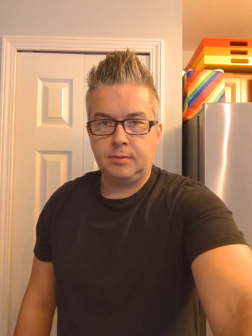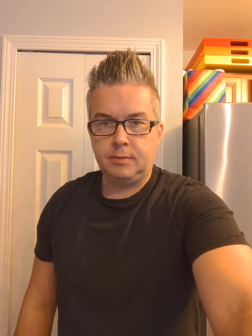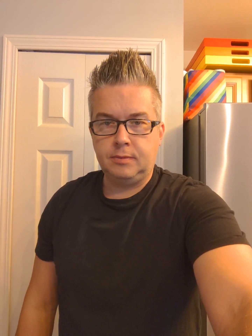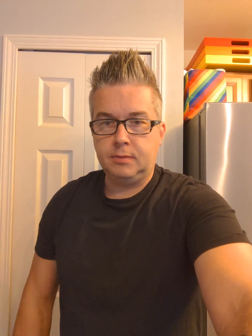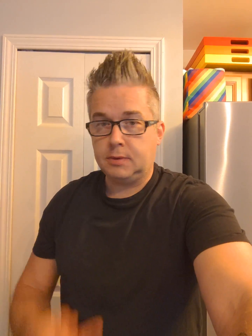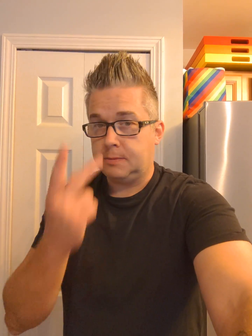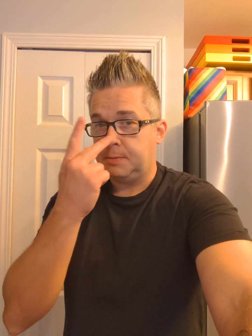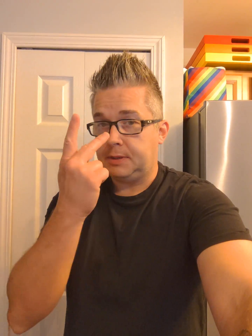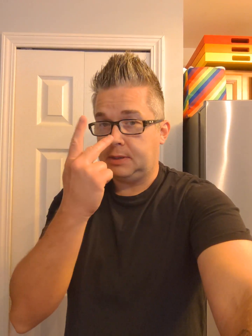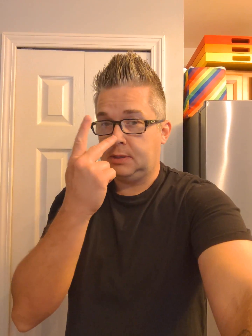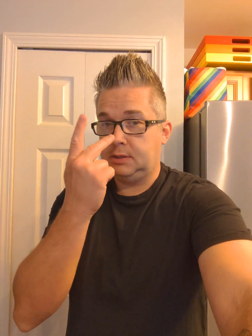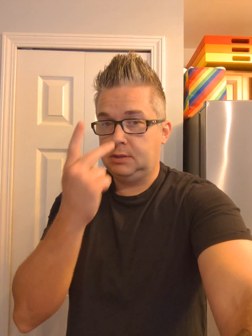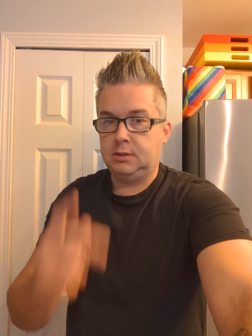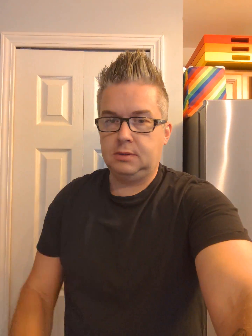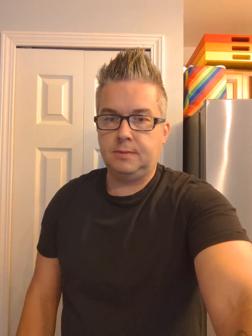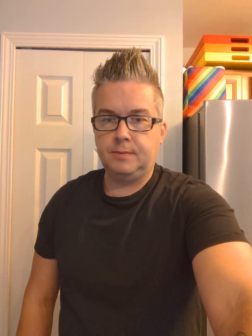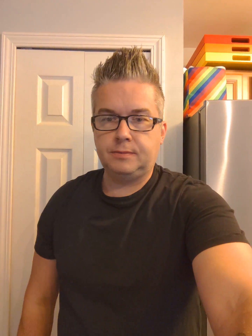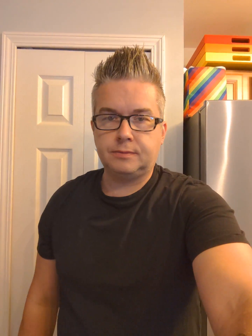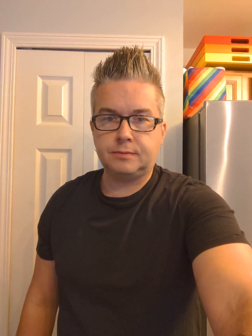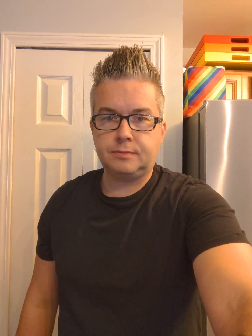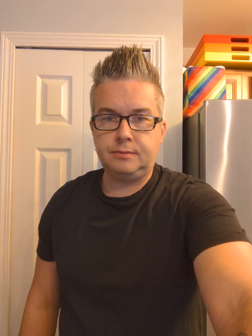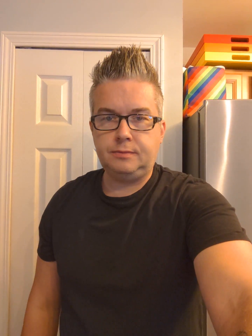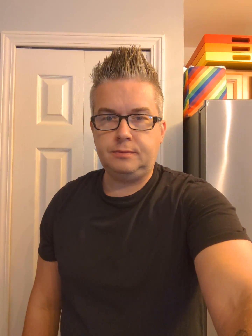penis